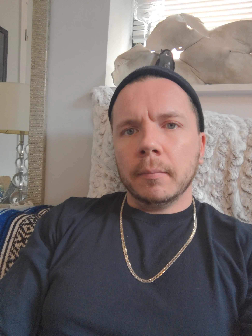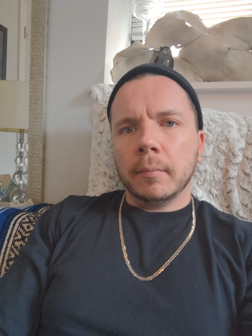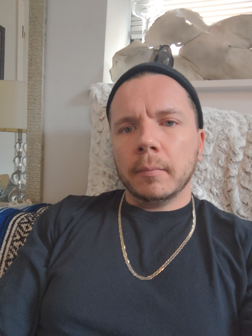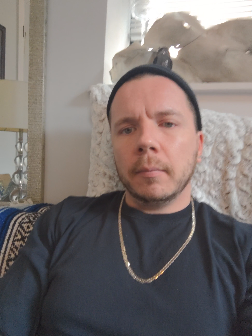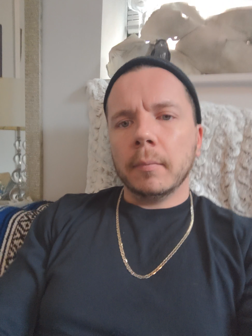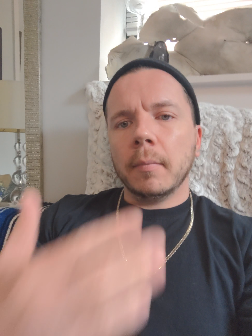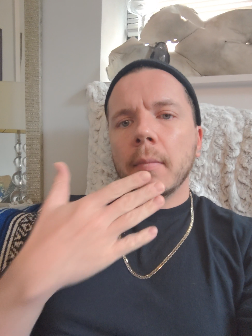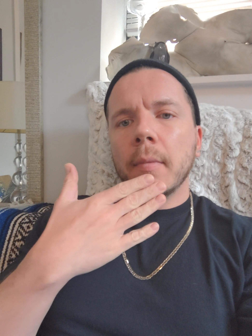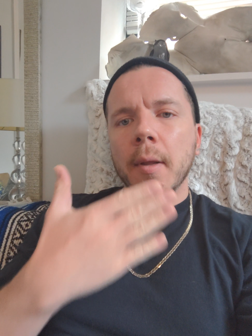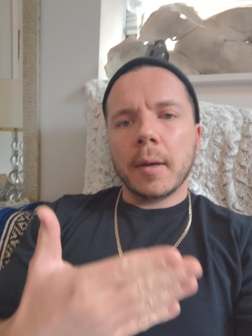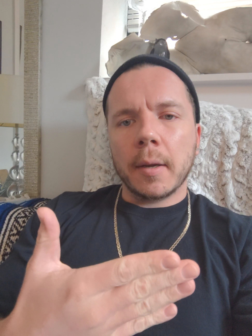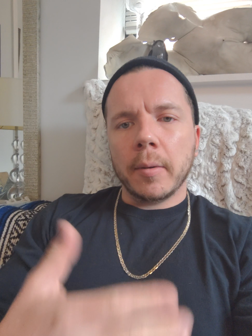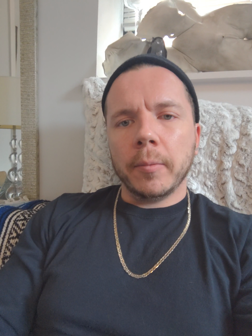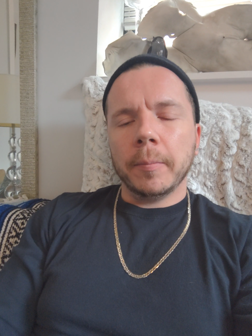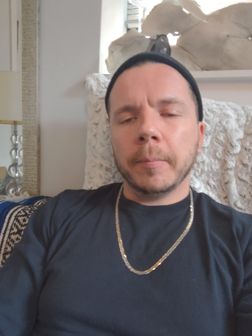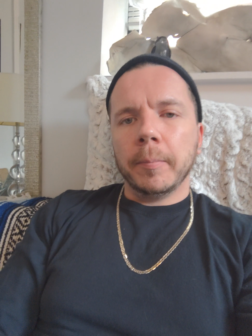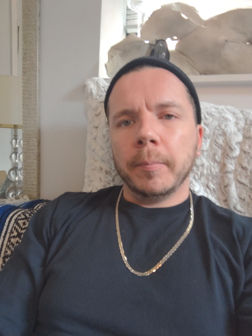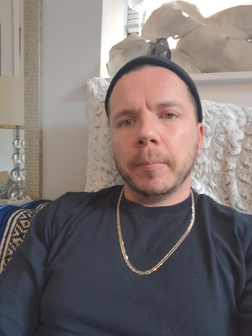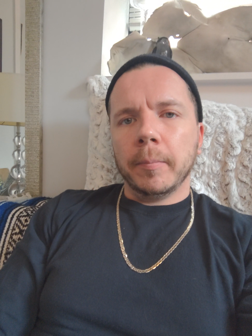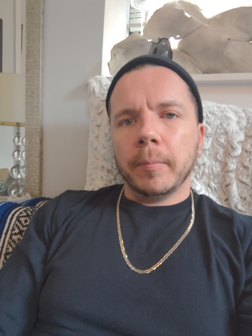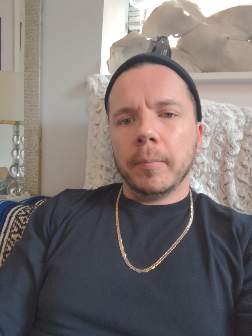thank you